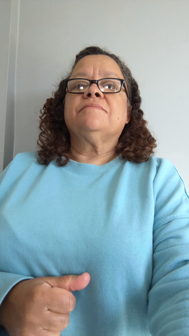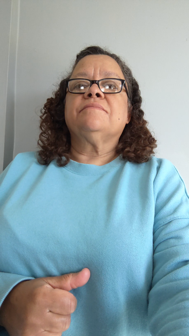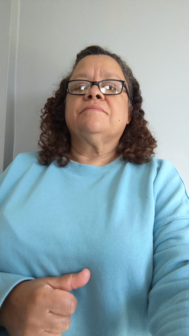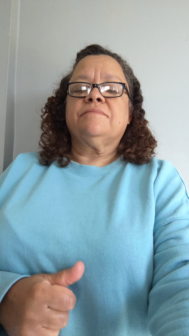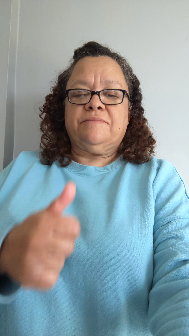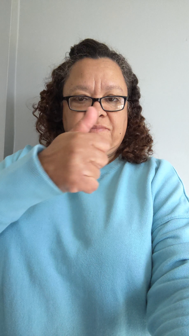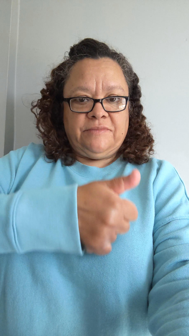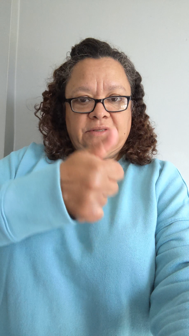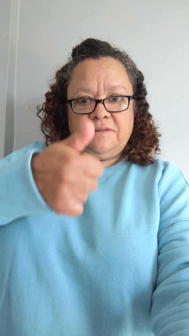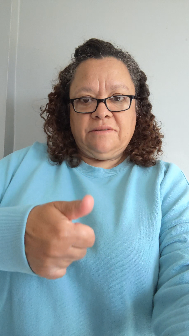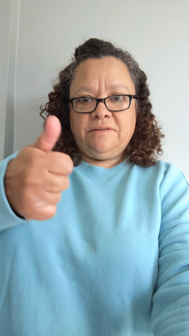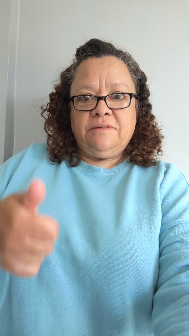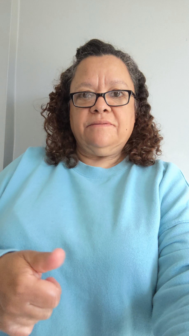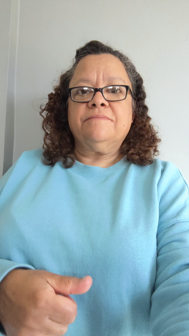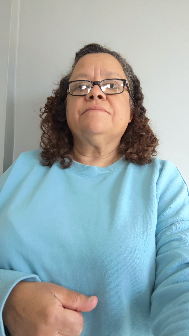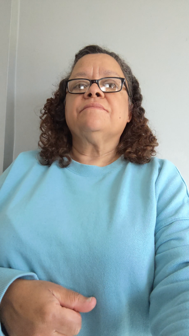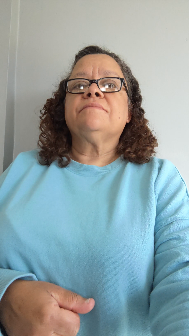each